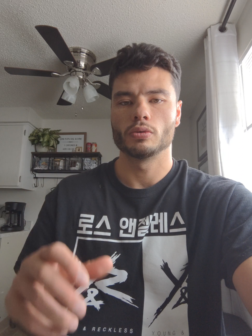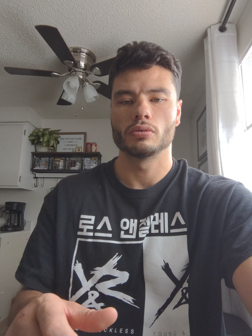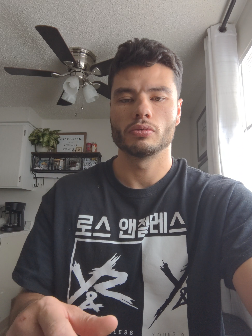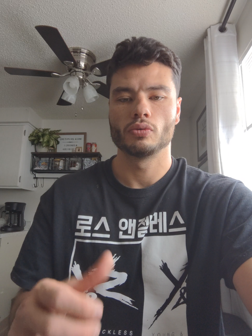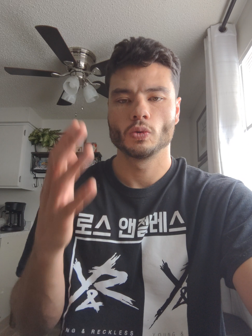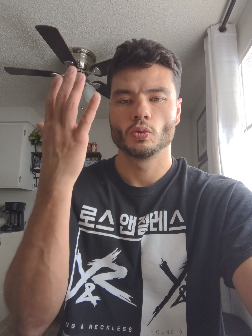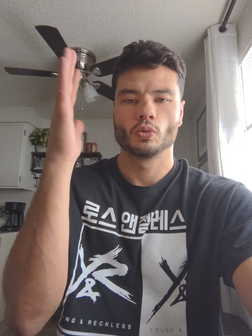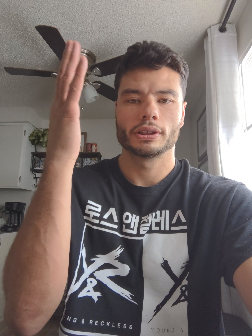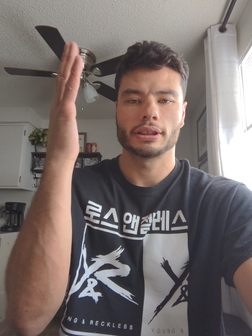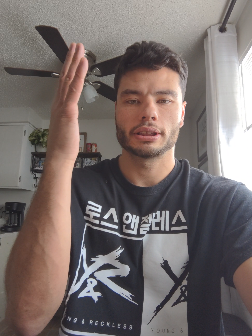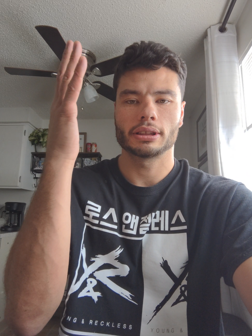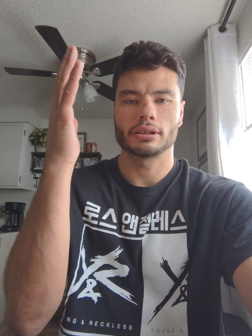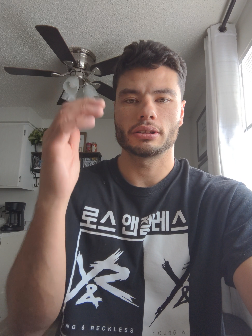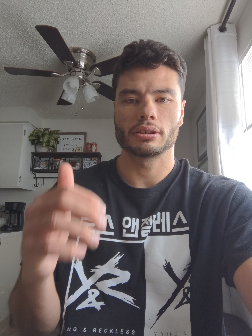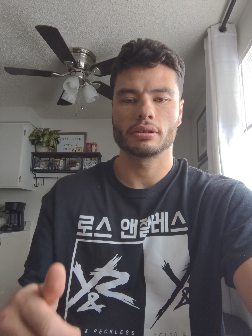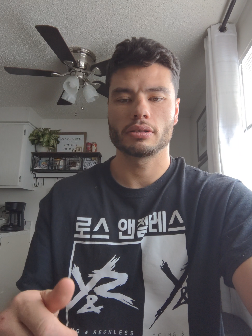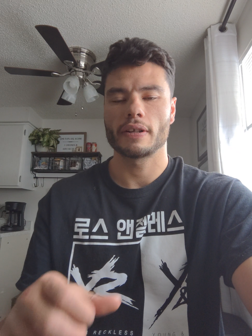tree